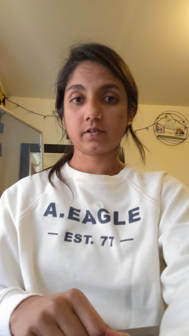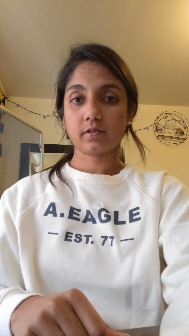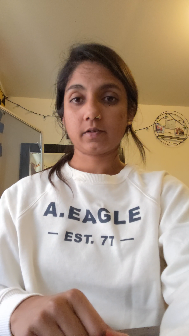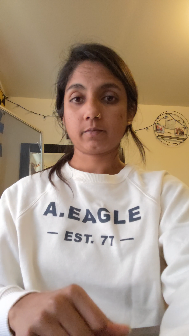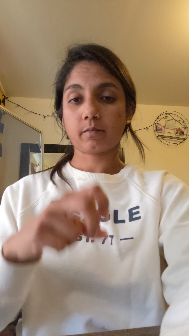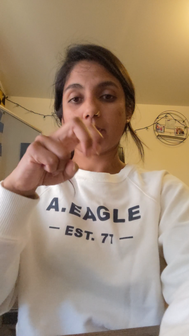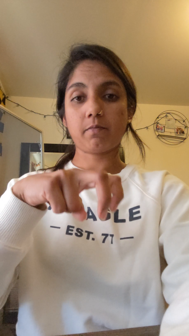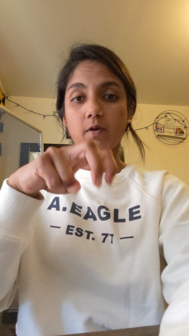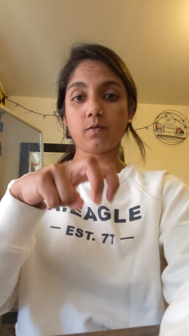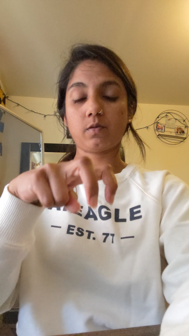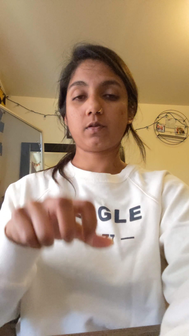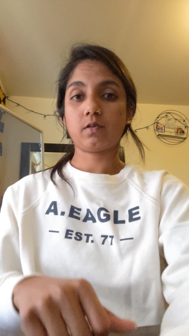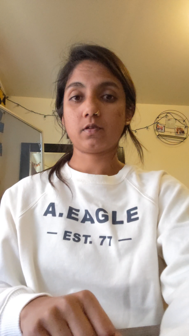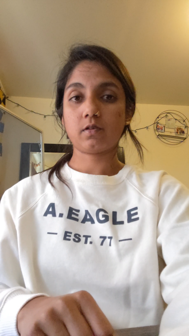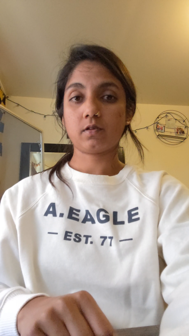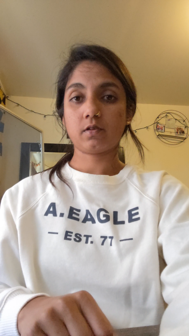potato